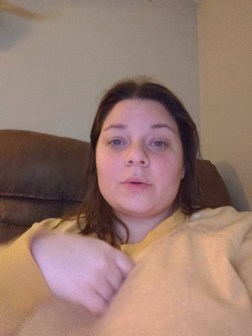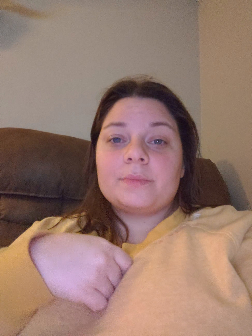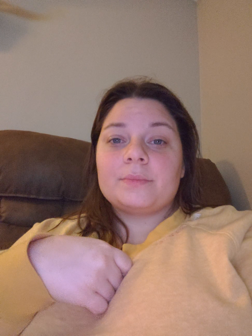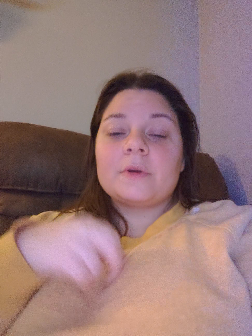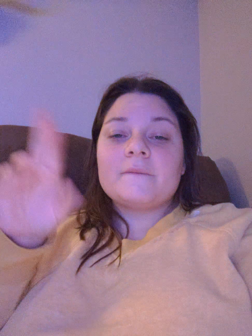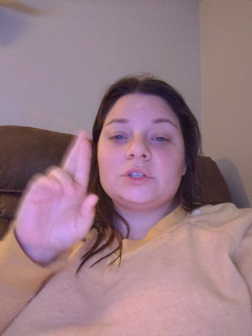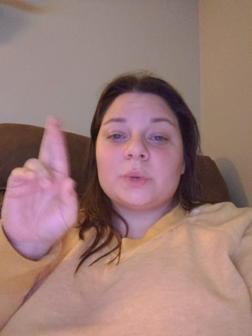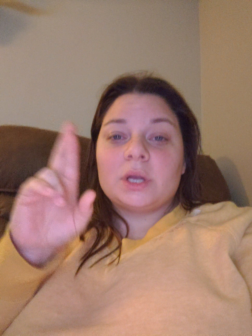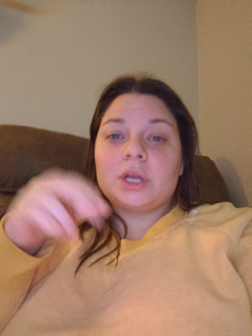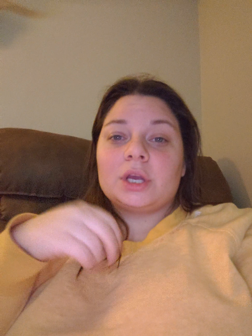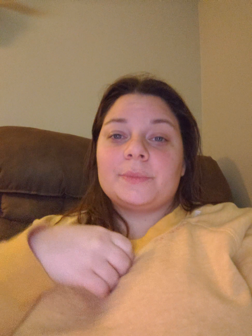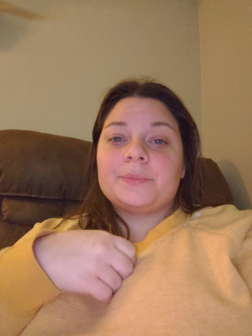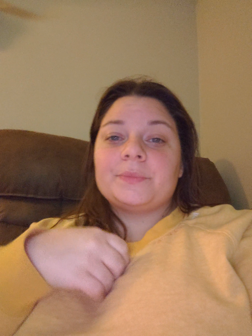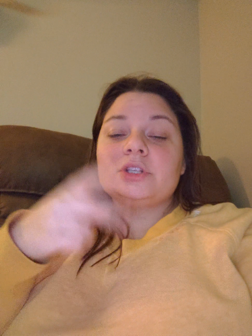refrigerator